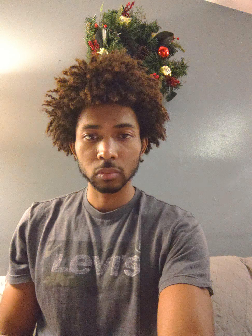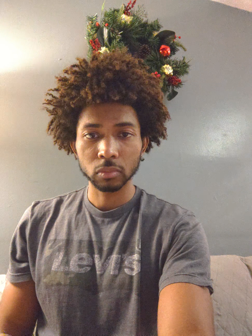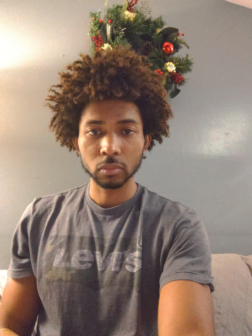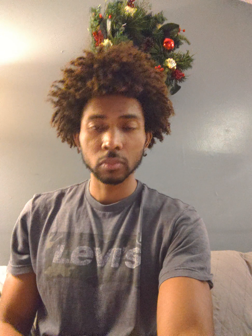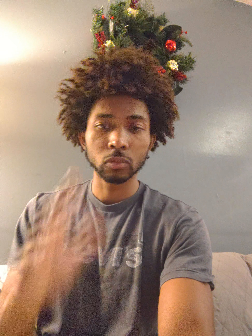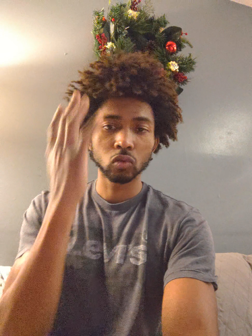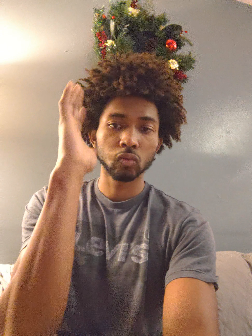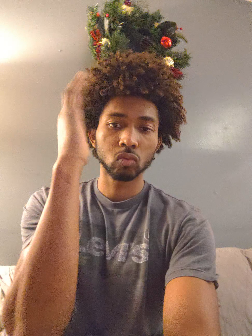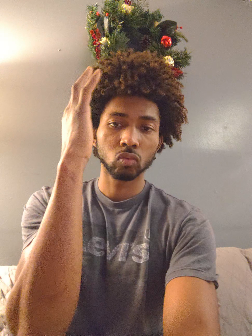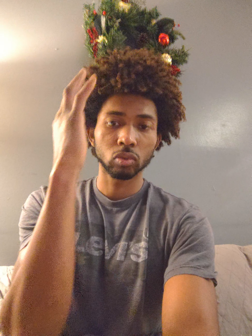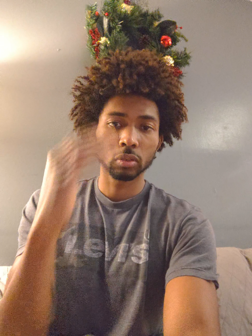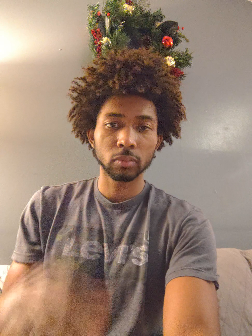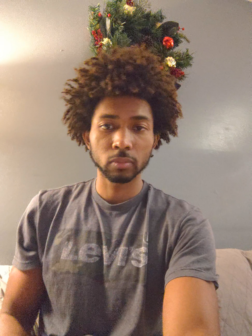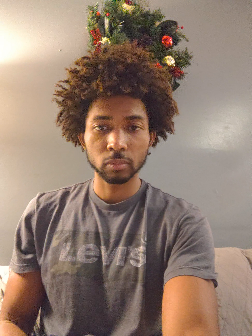tree